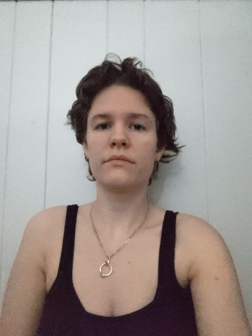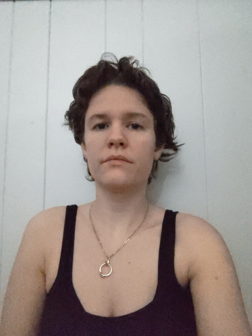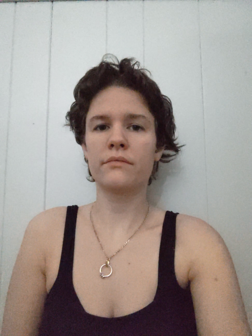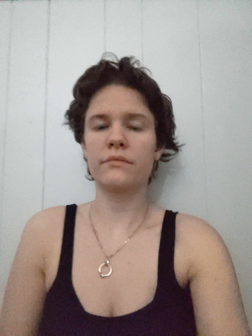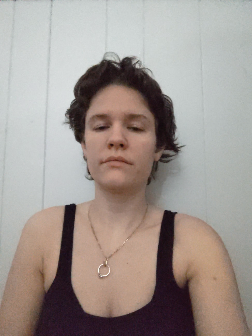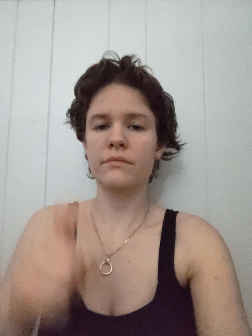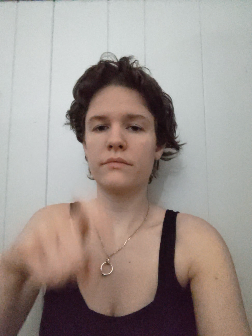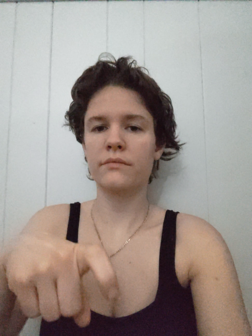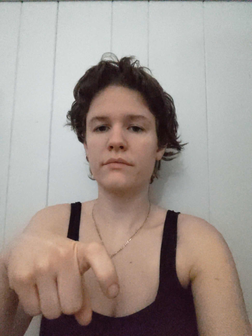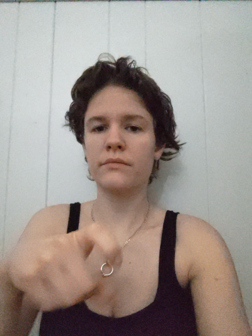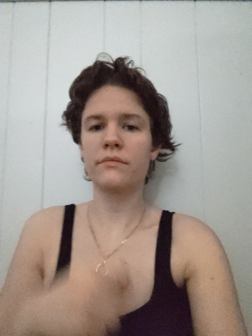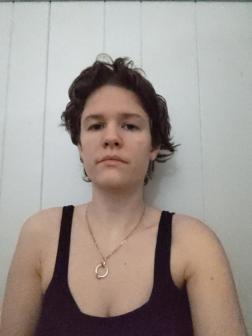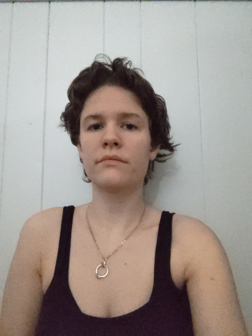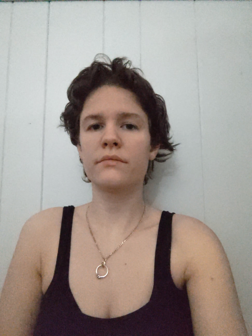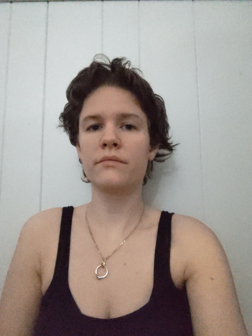time